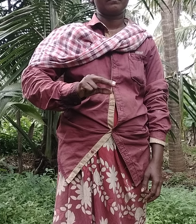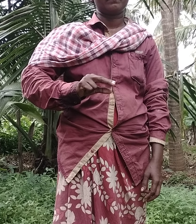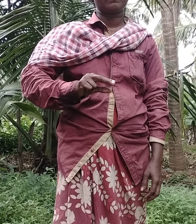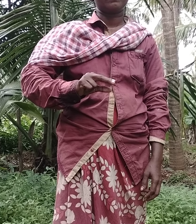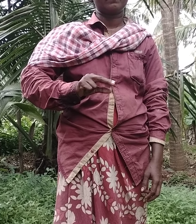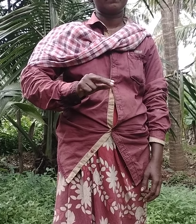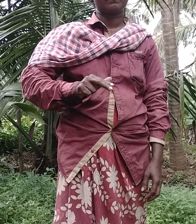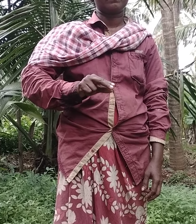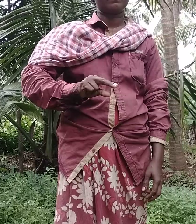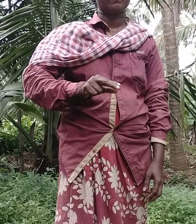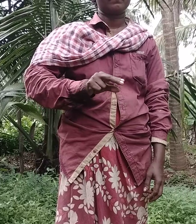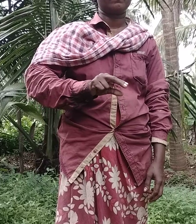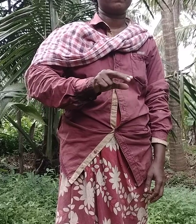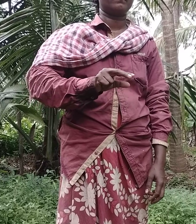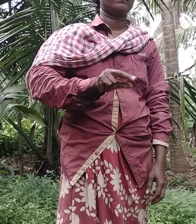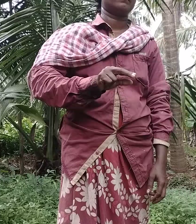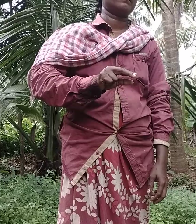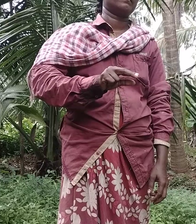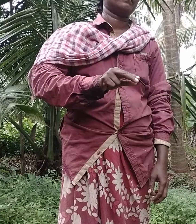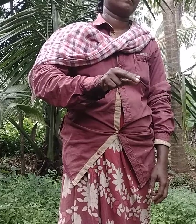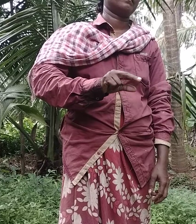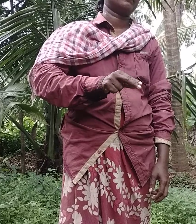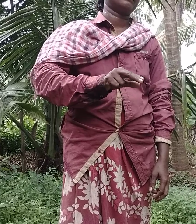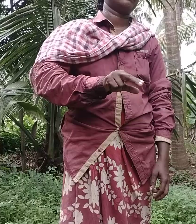Rat